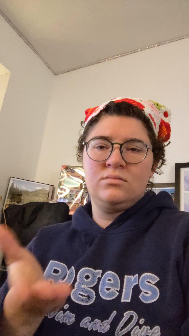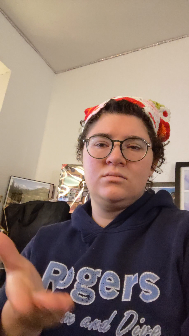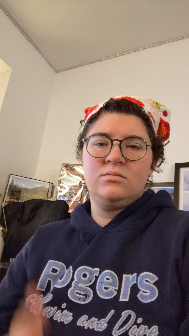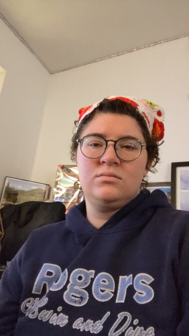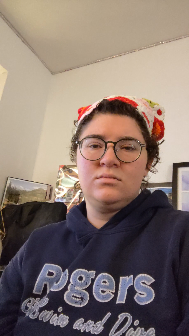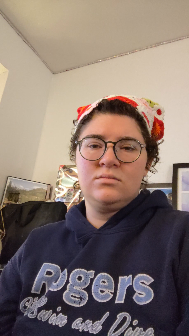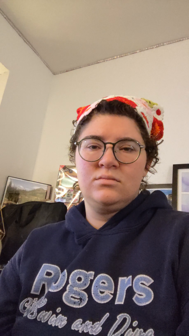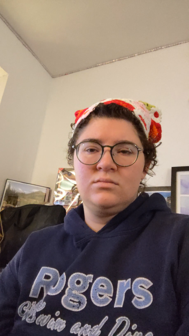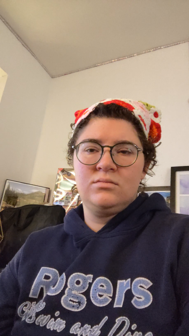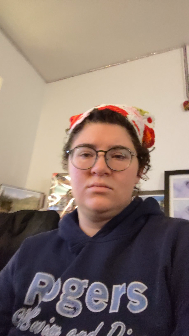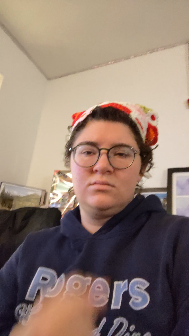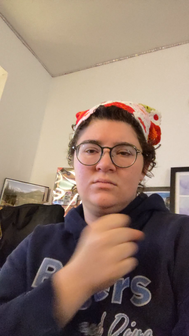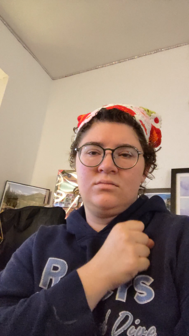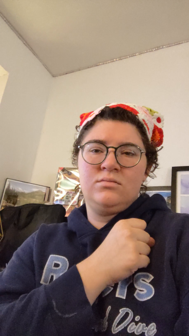love